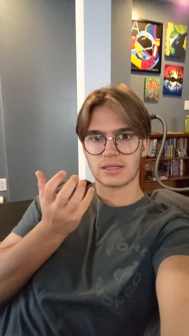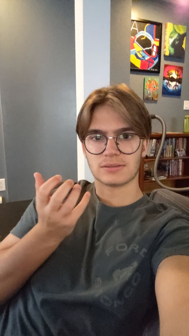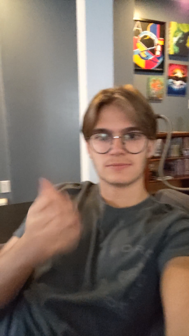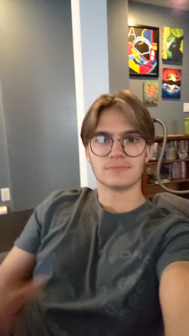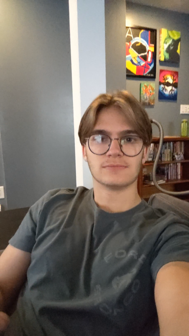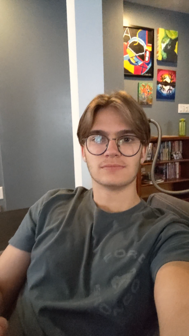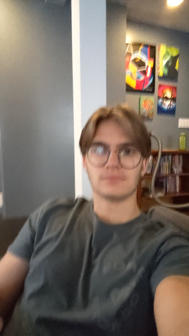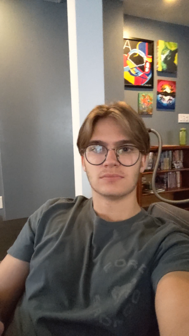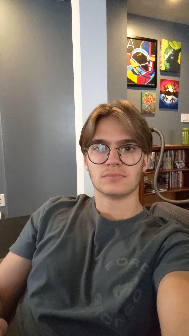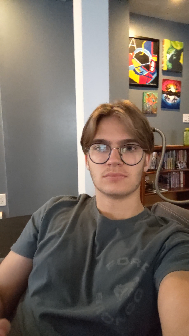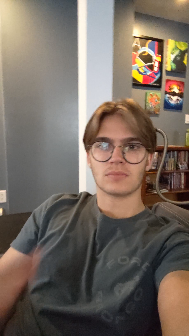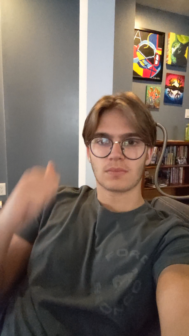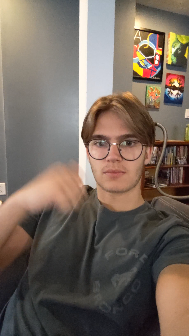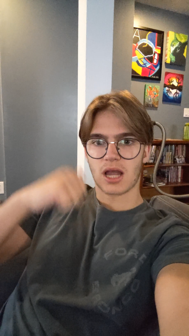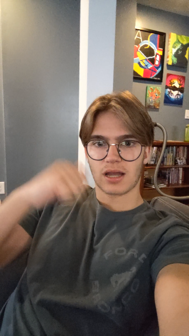rock